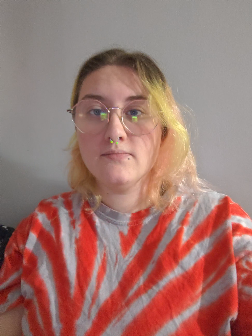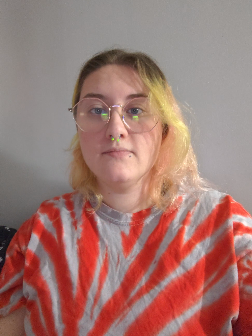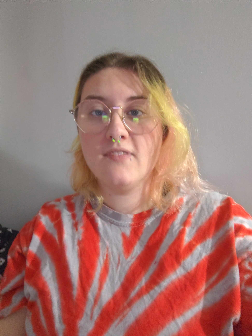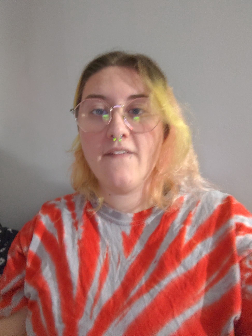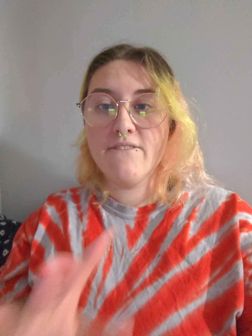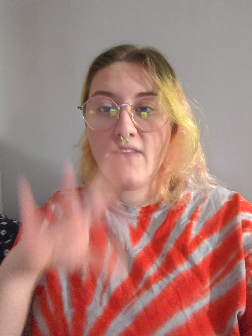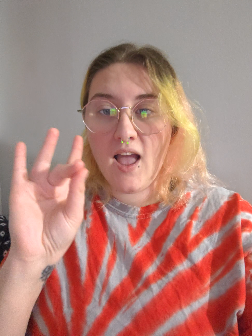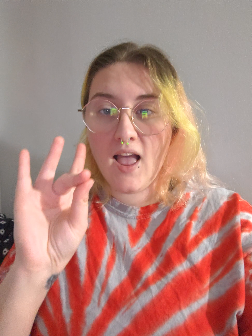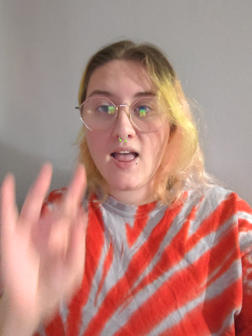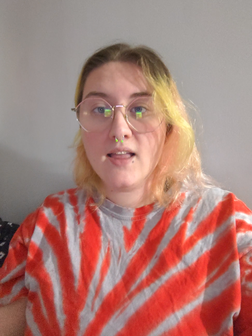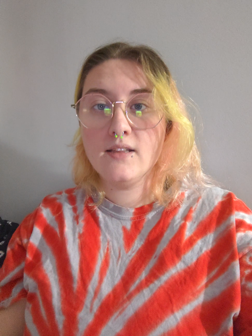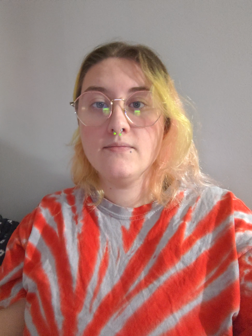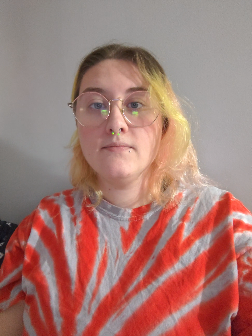find